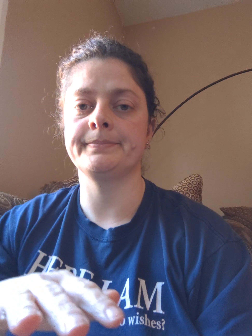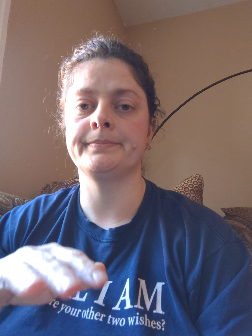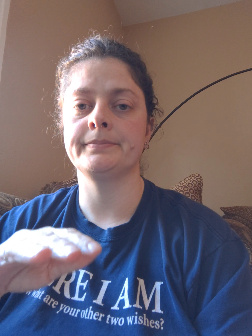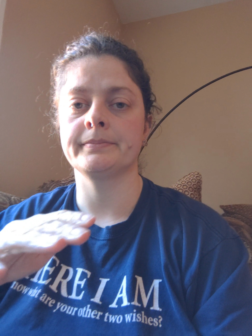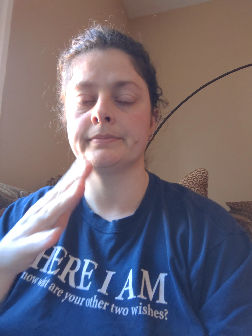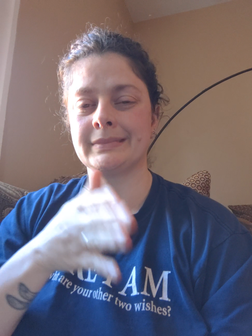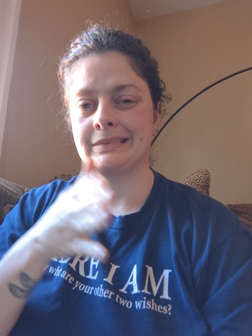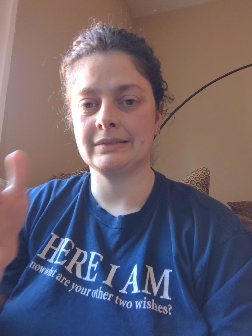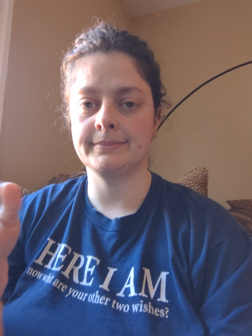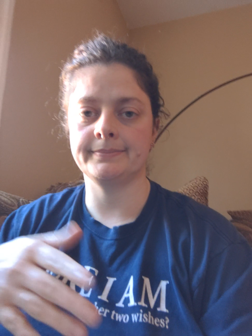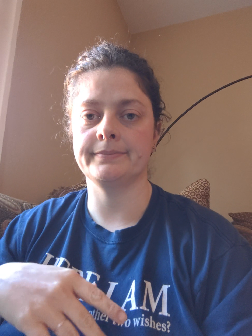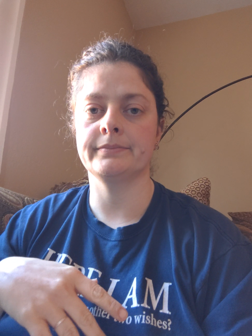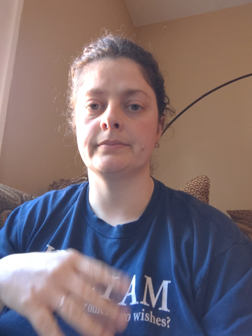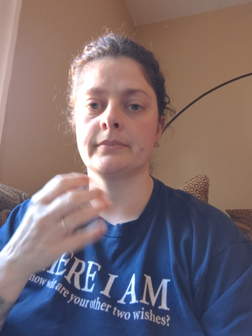beside